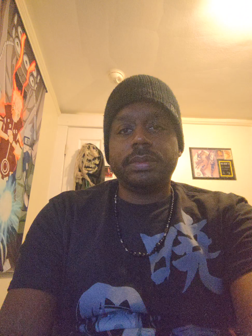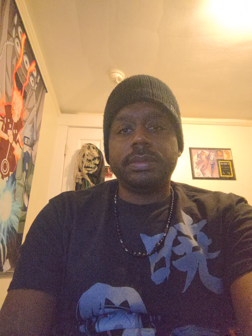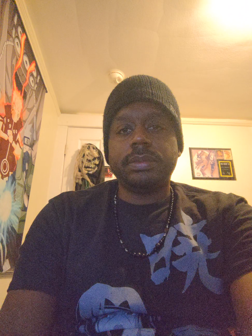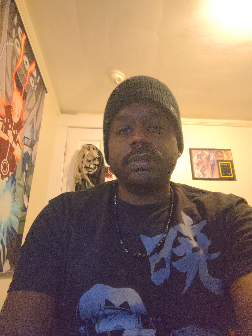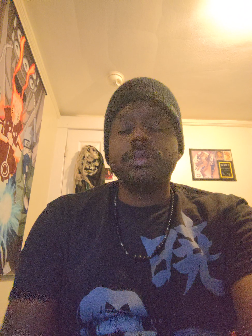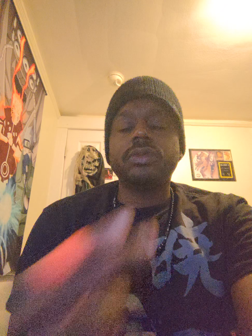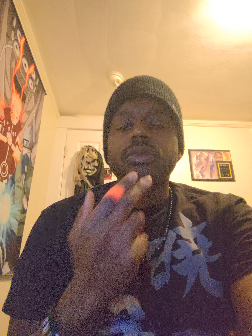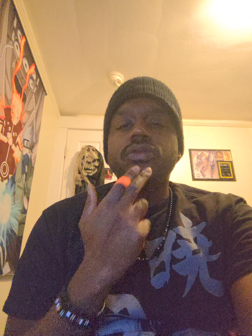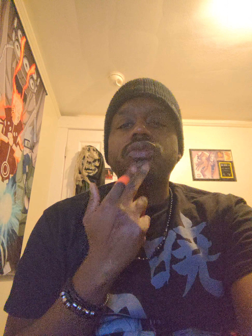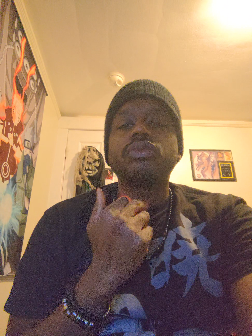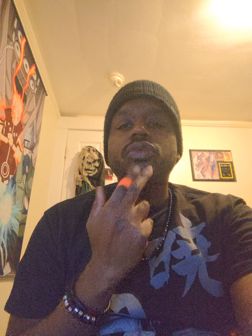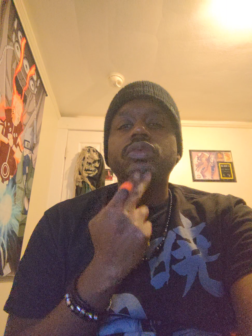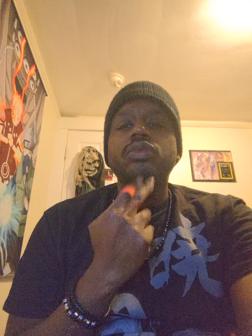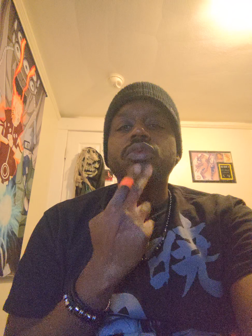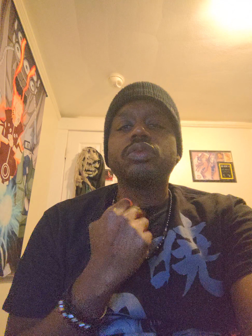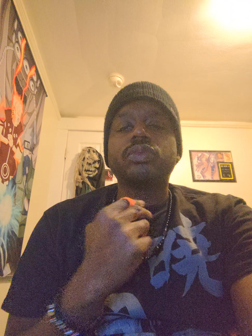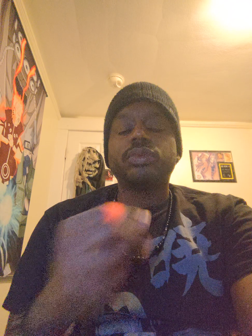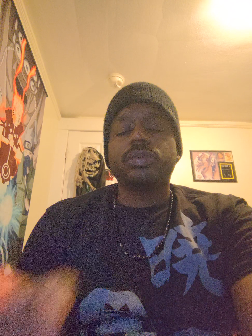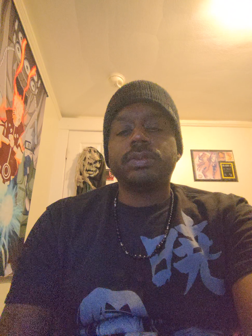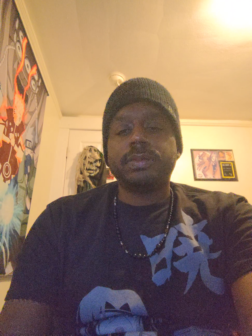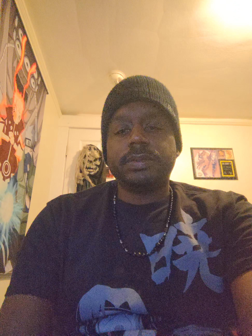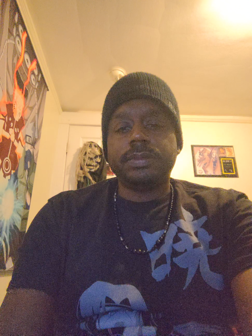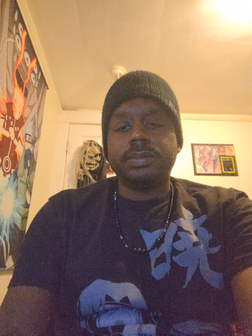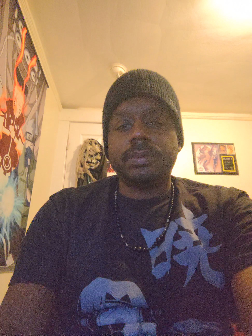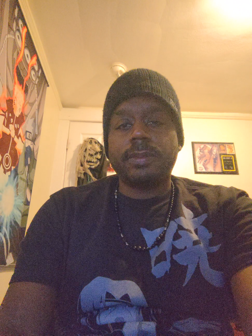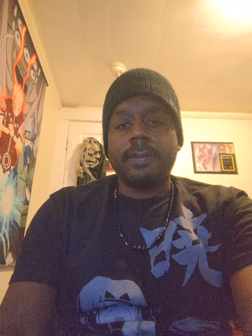cute